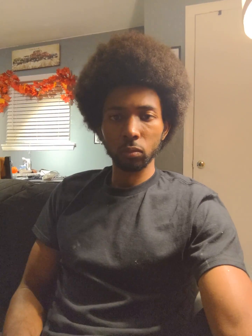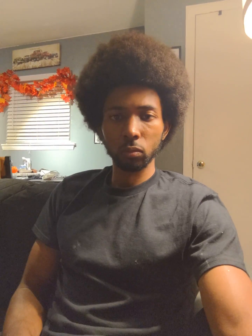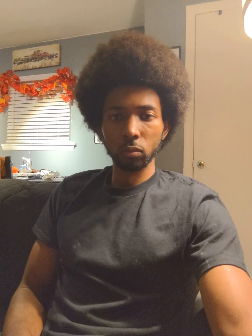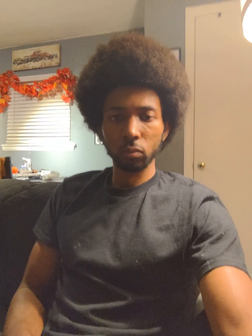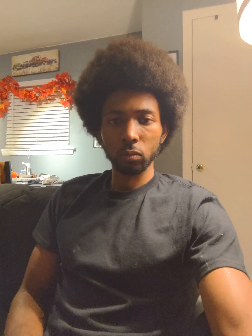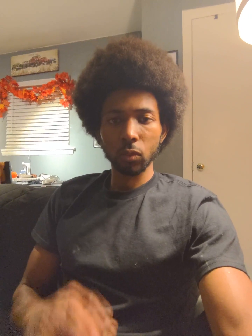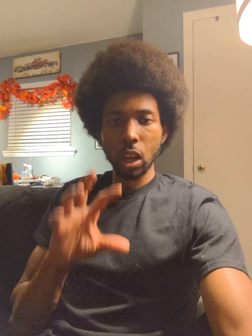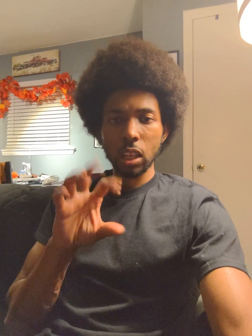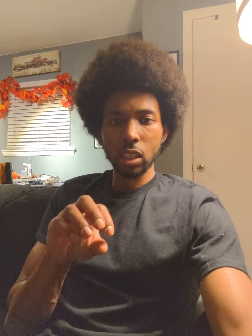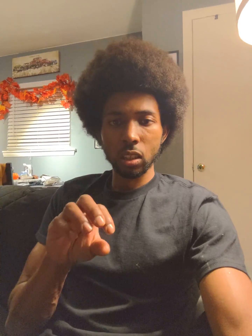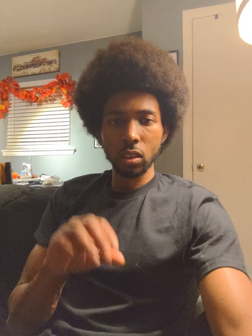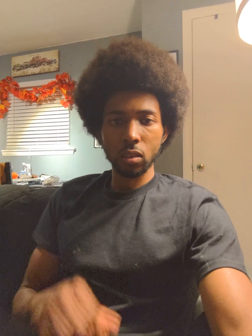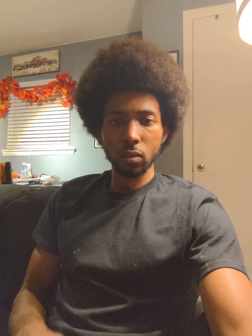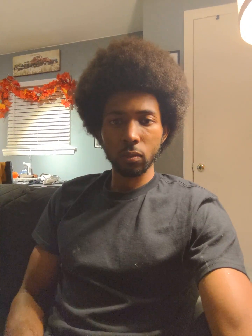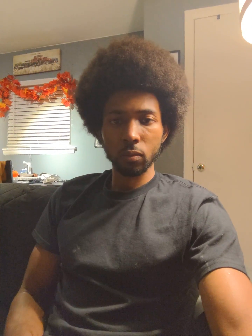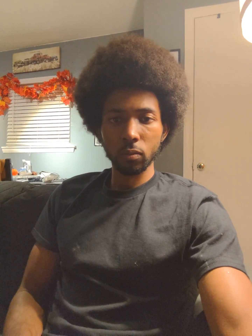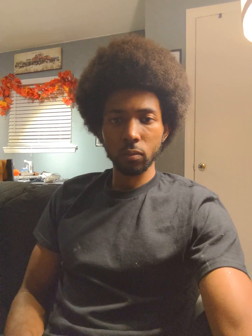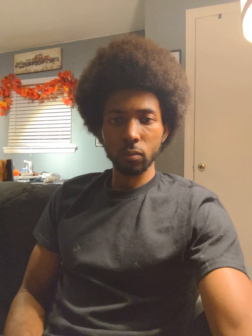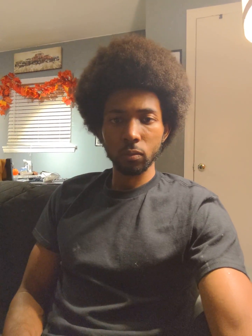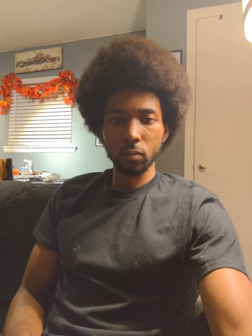bite